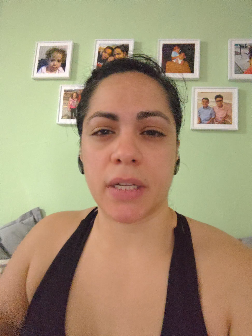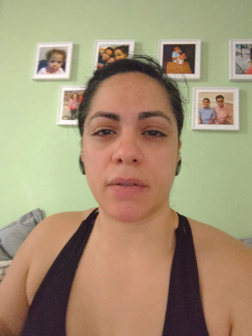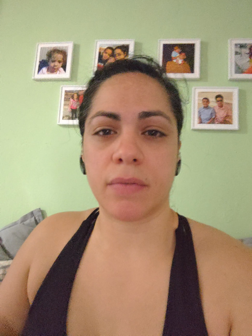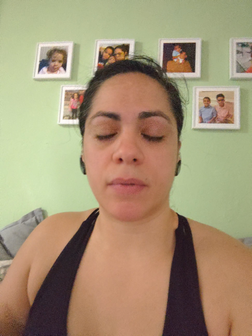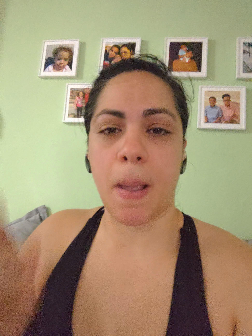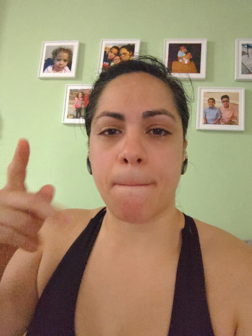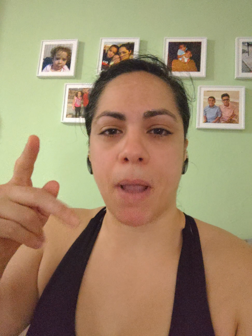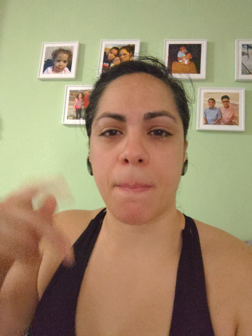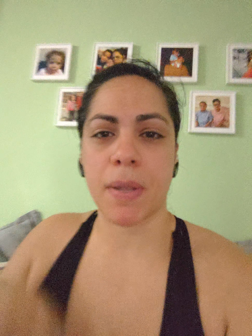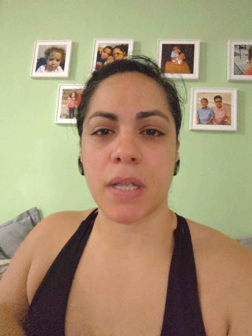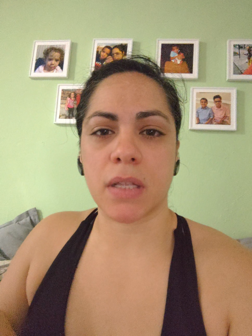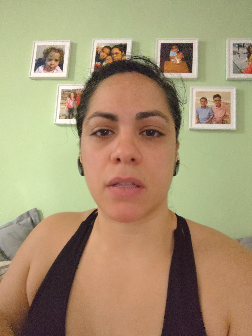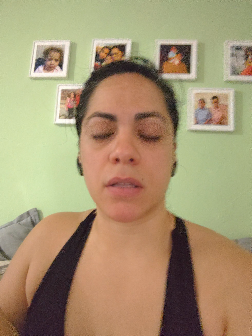puppy